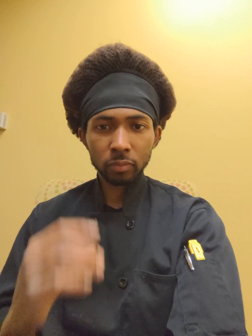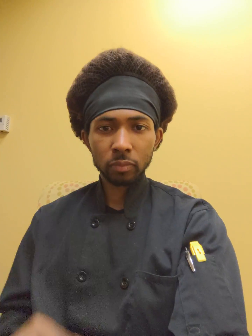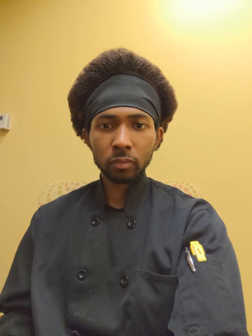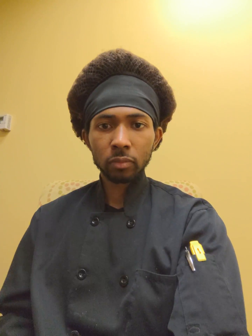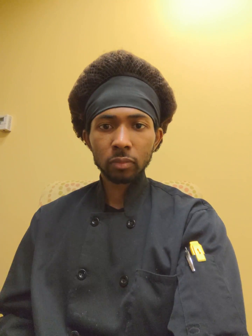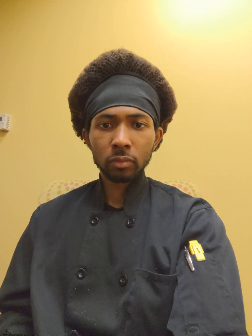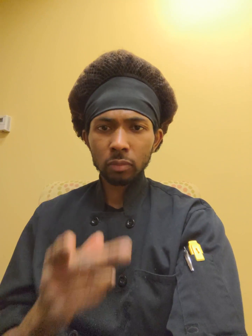careful